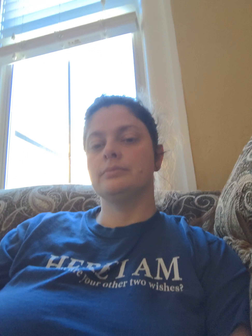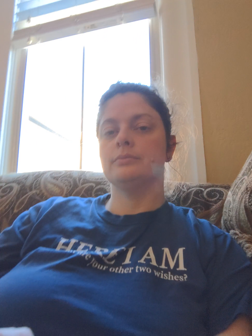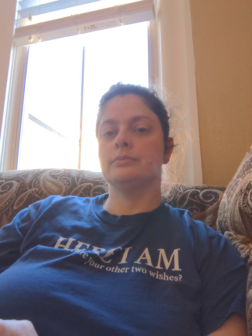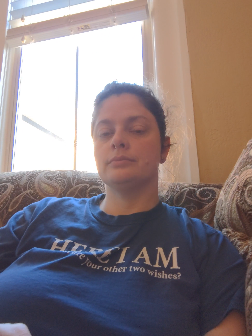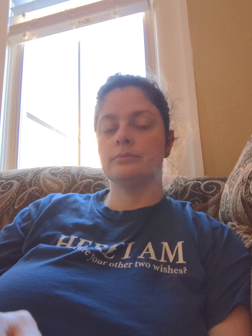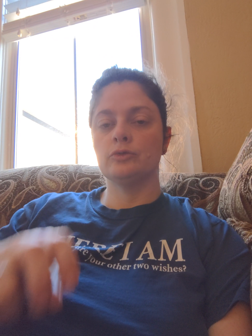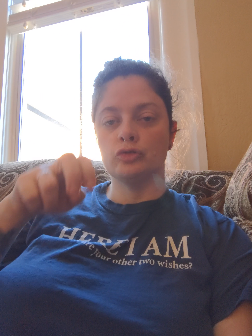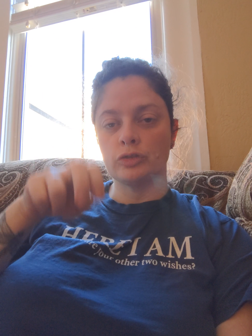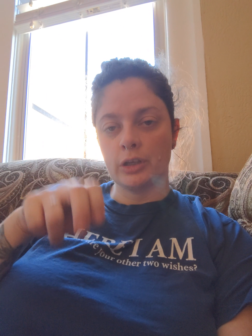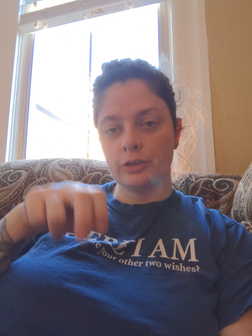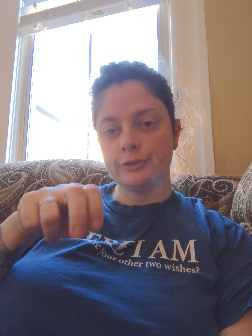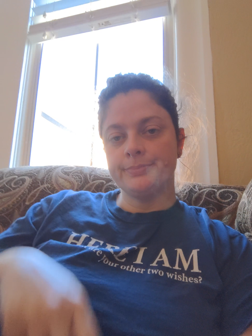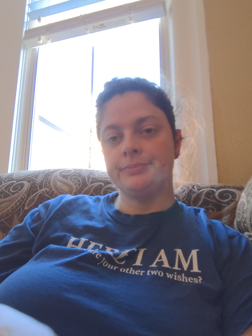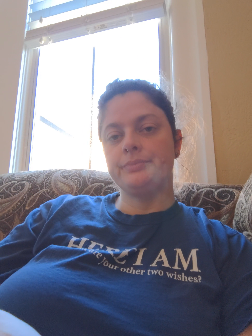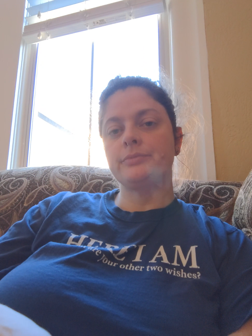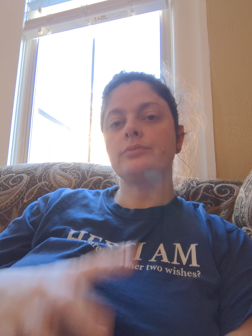chair